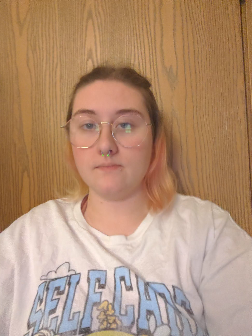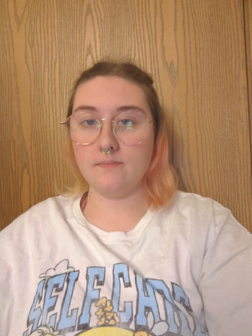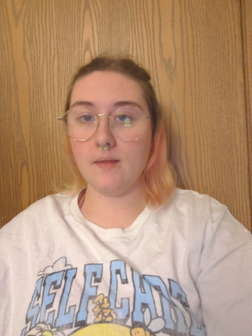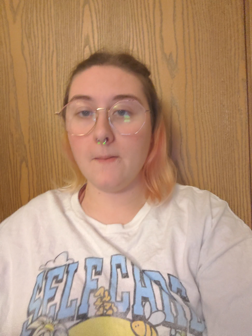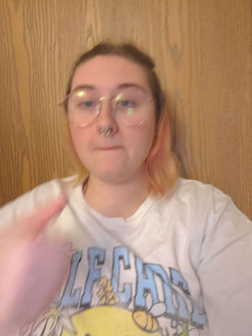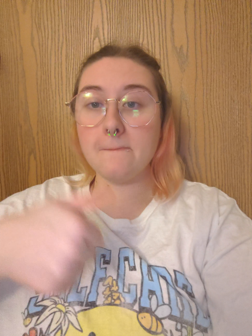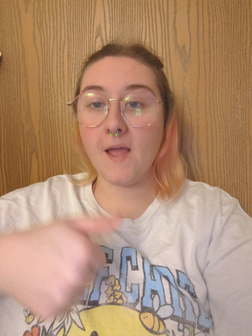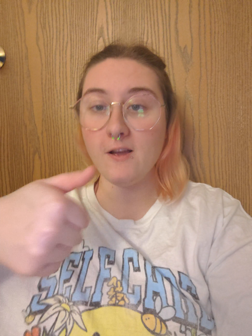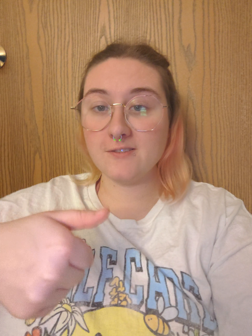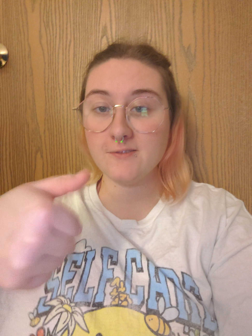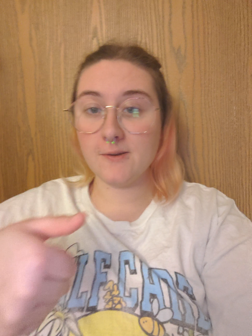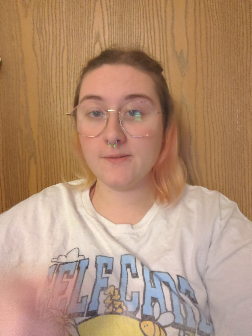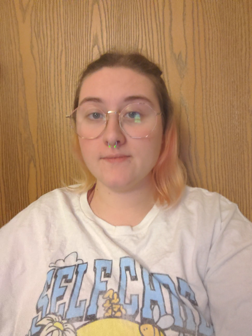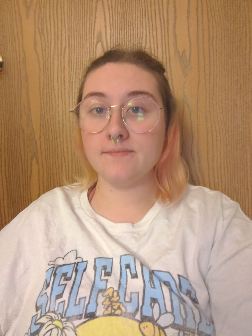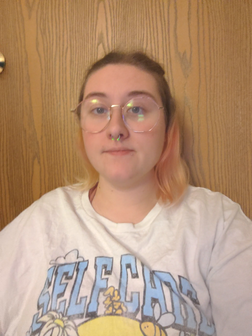puzzle